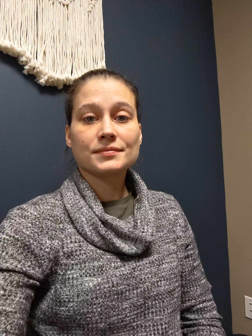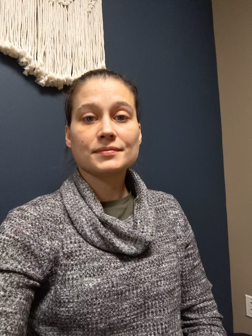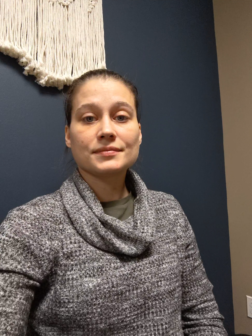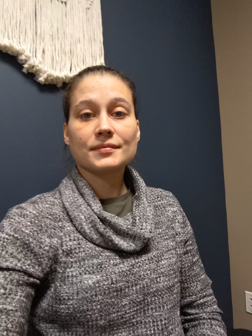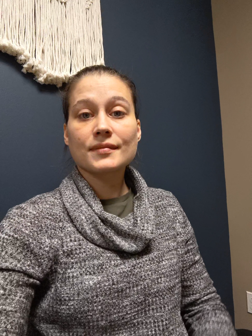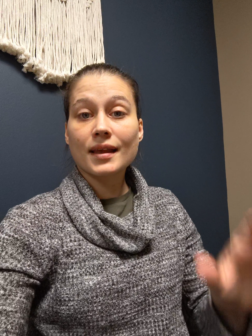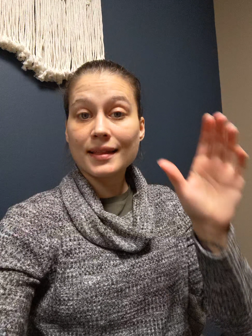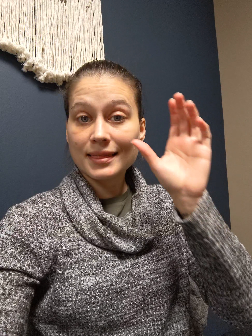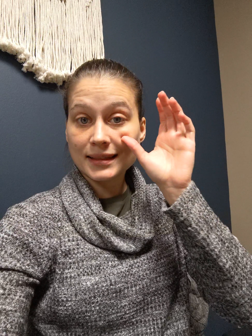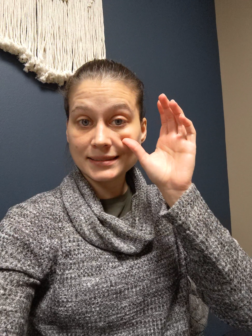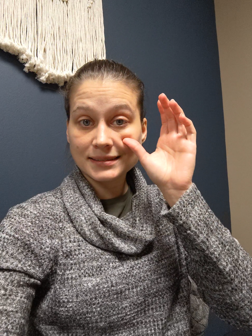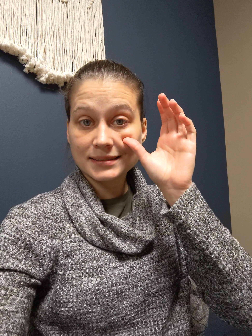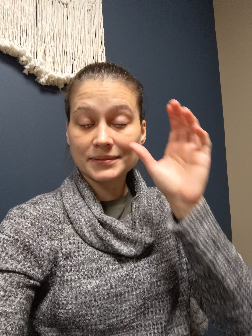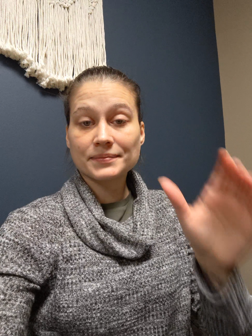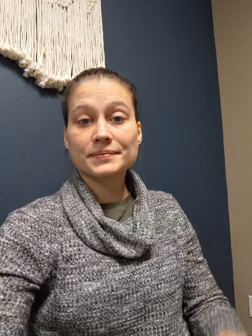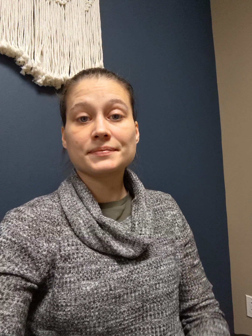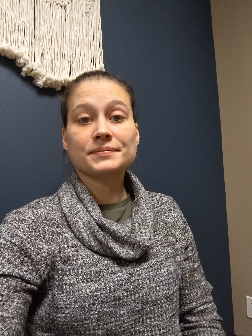listen